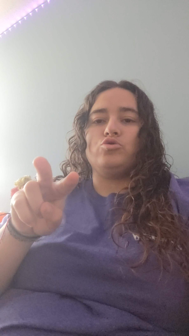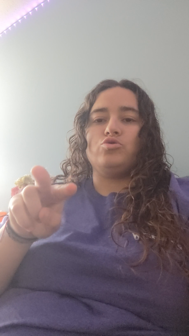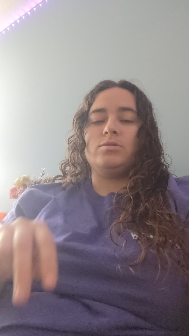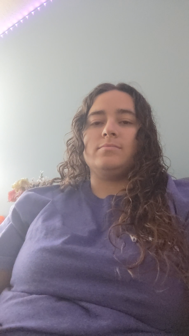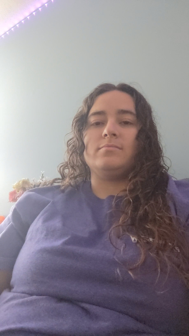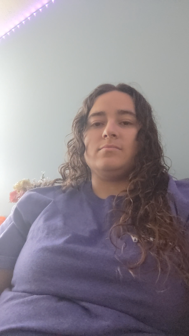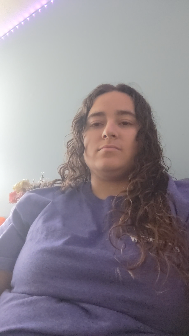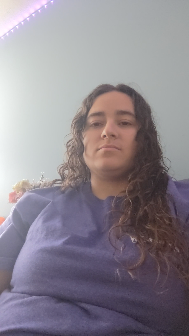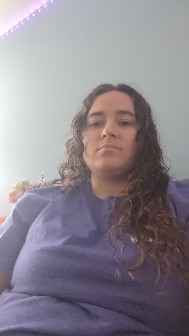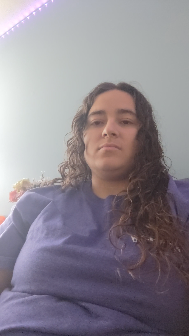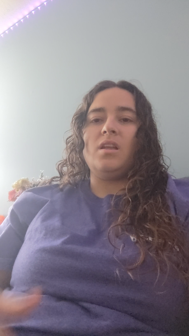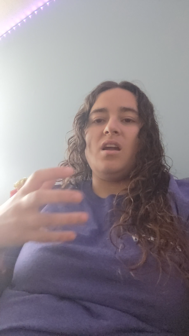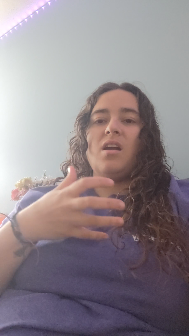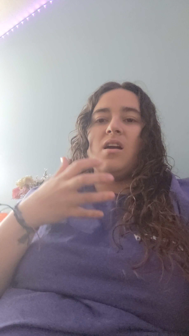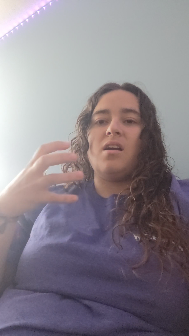a lot